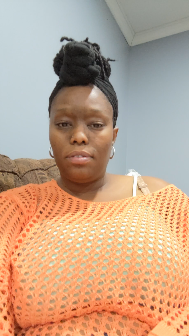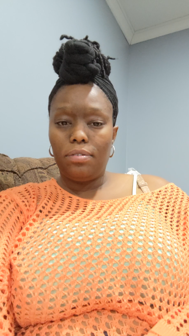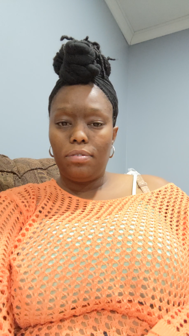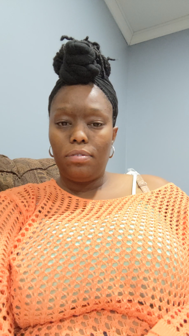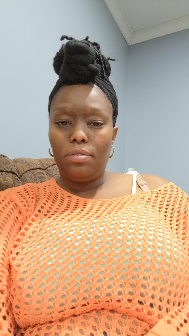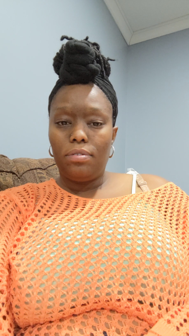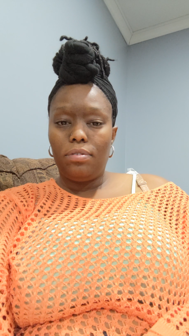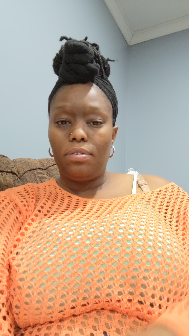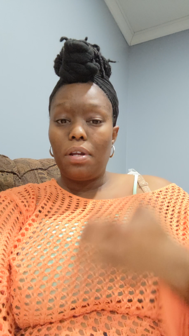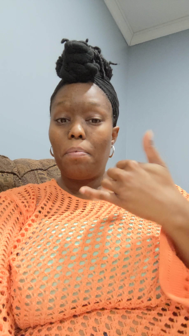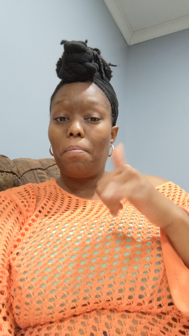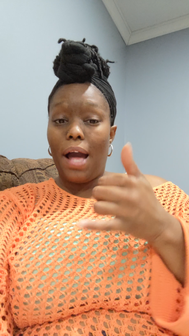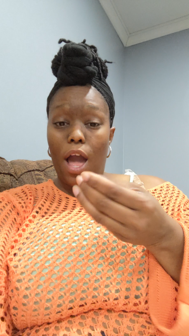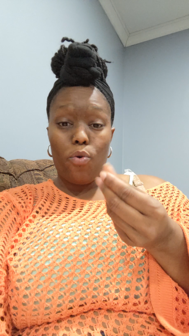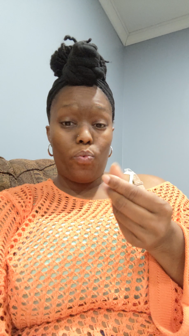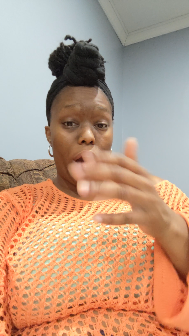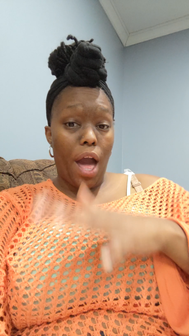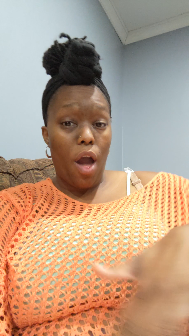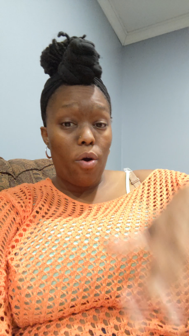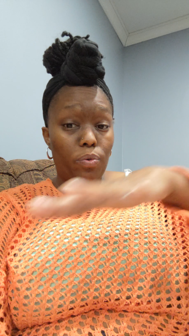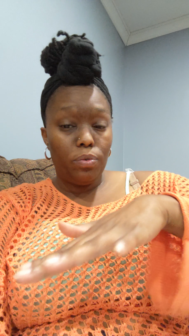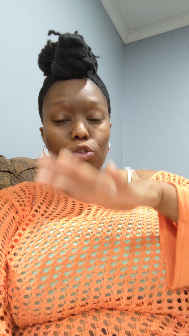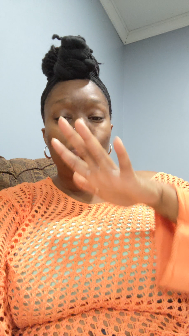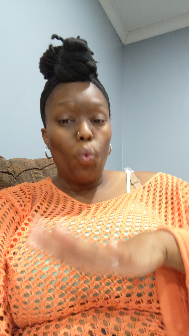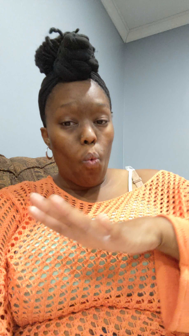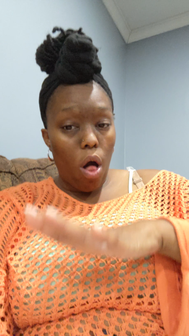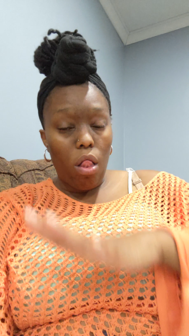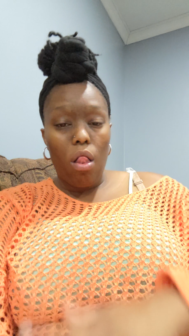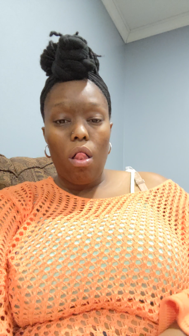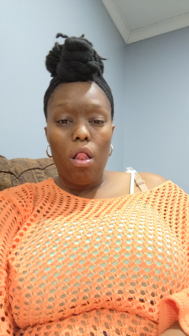playground